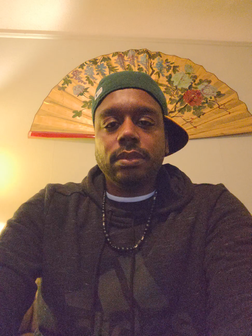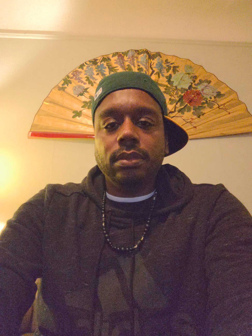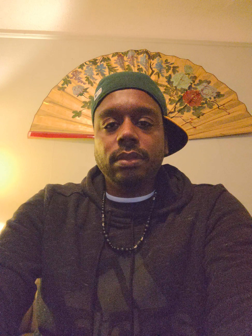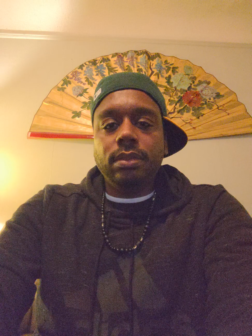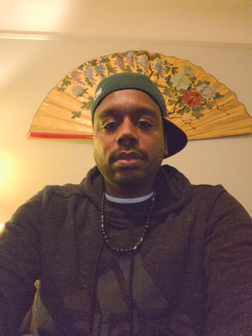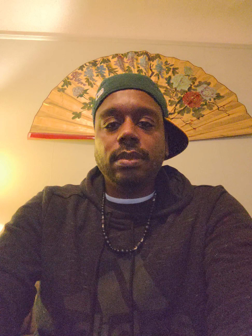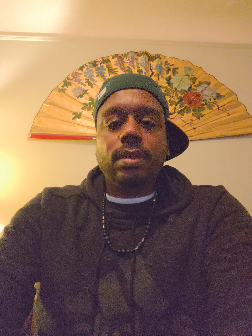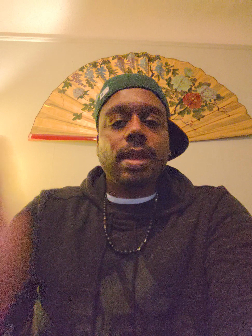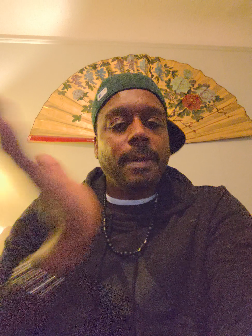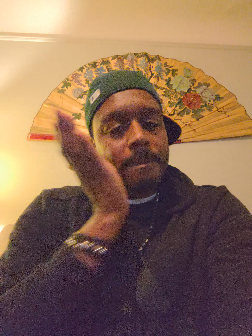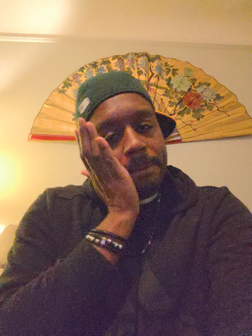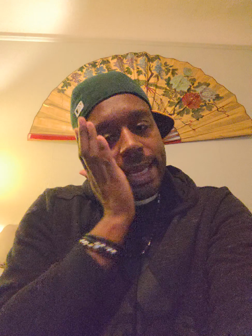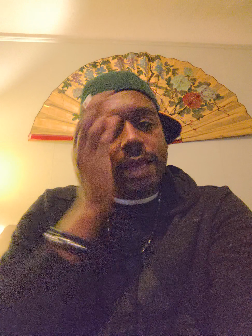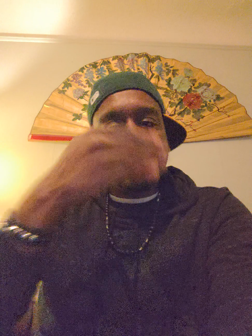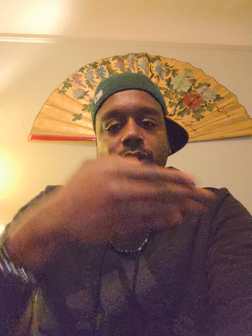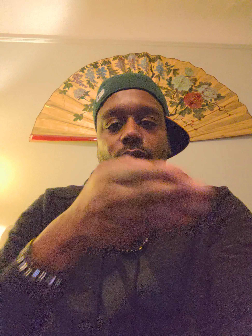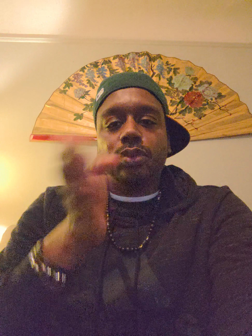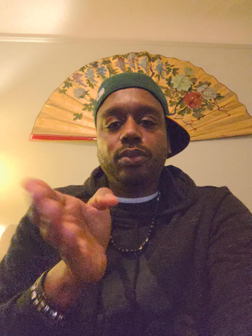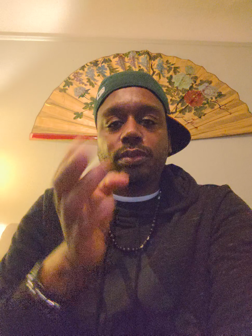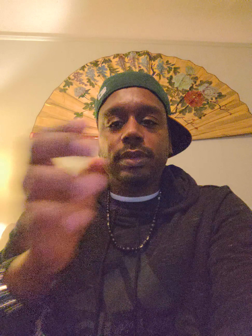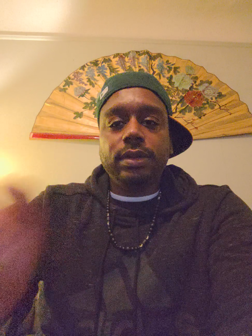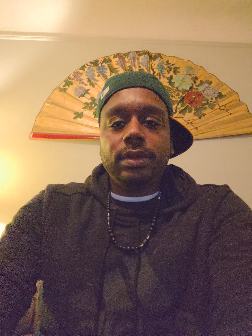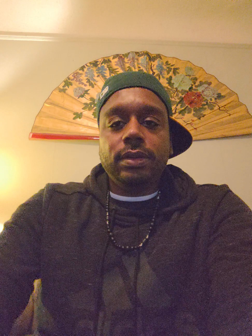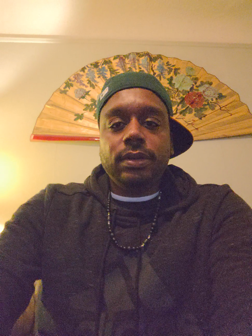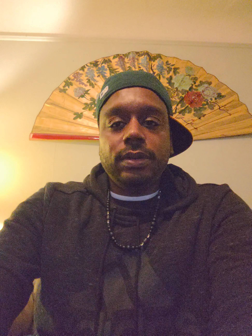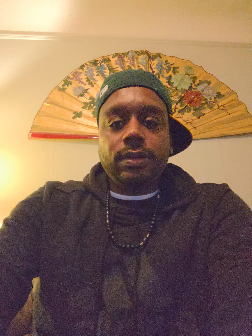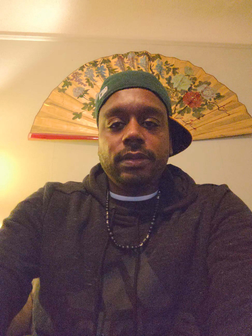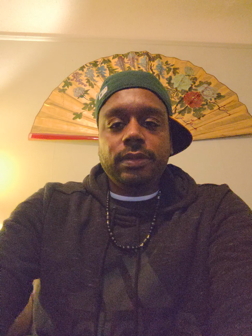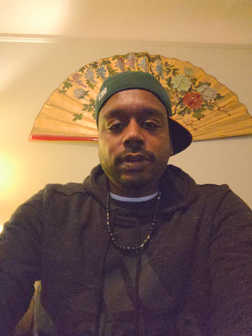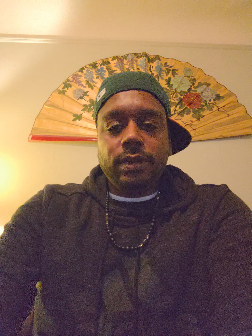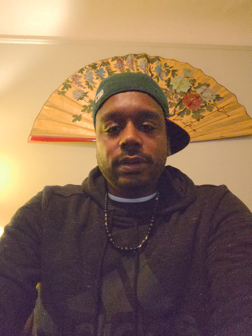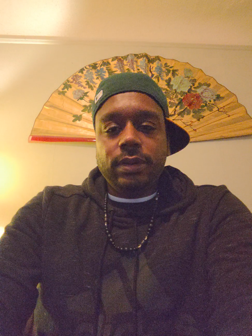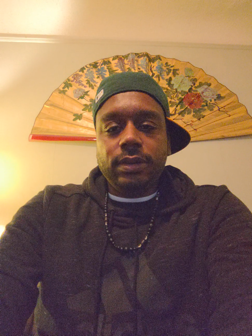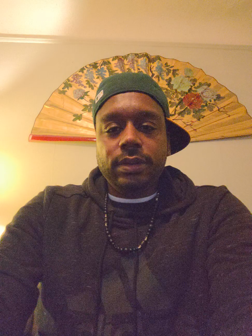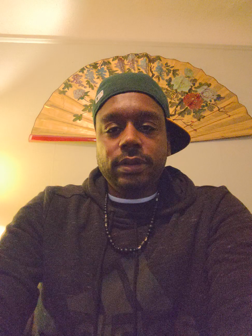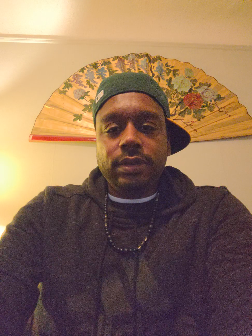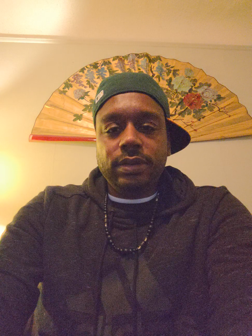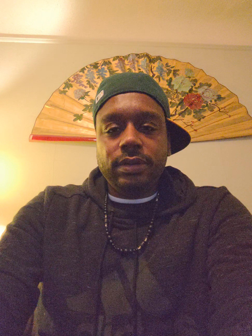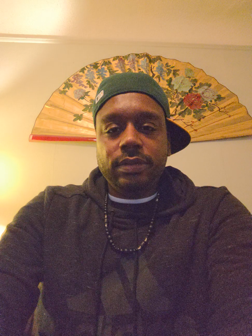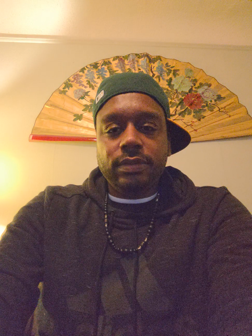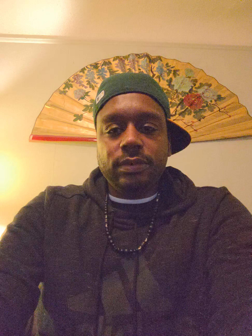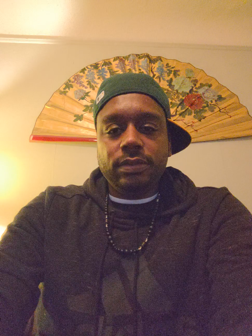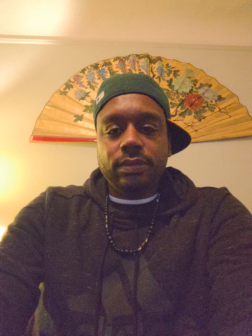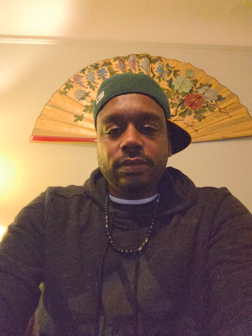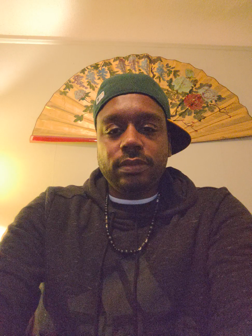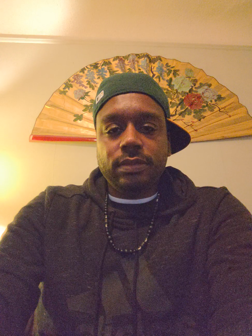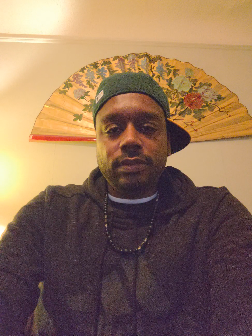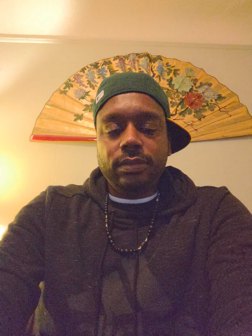bedroom